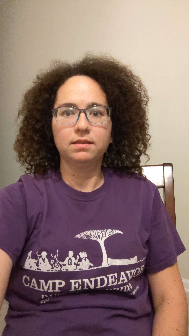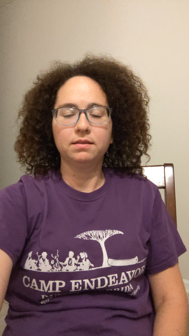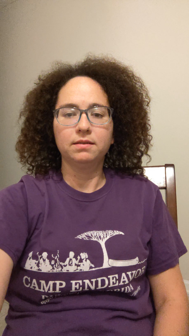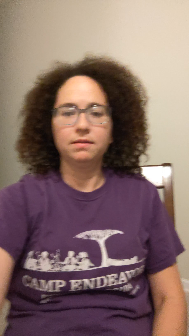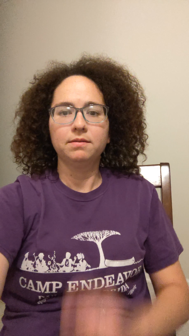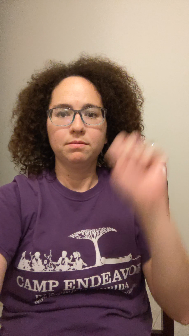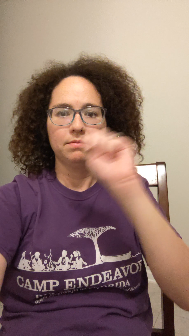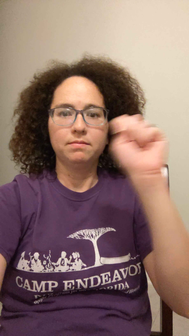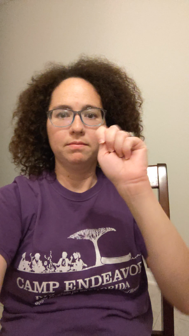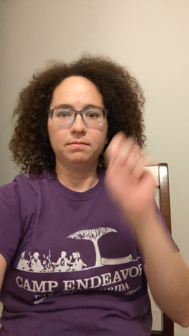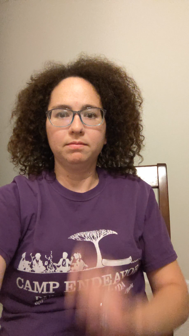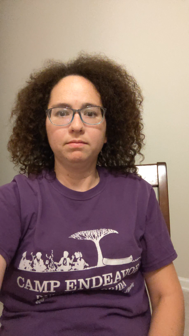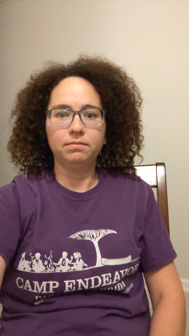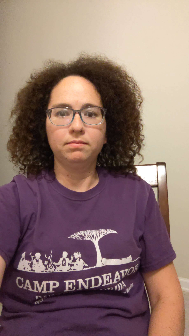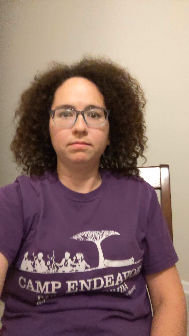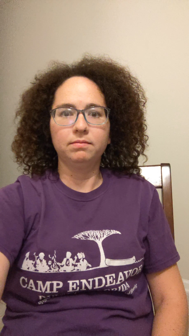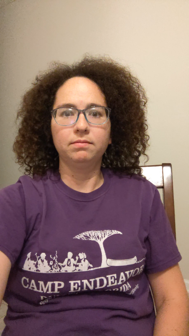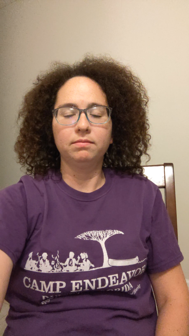bathroom